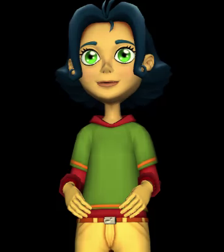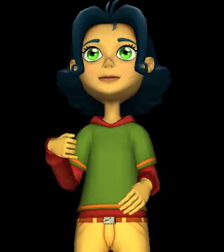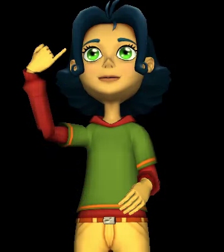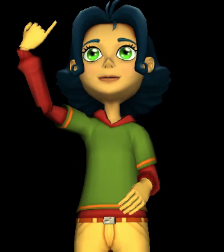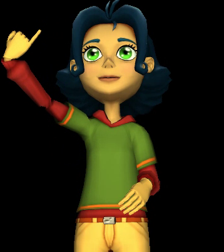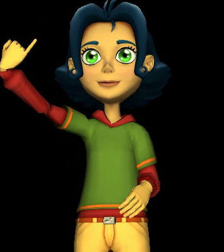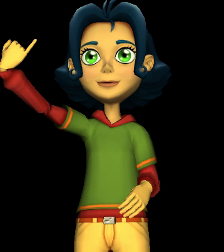فكرة